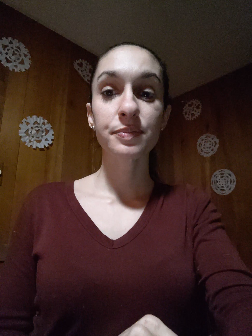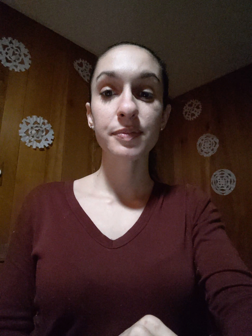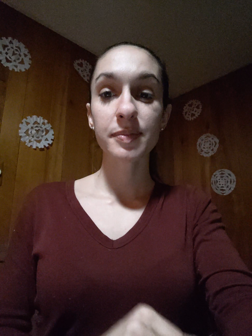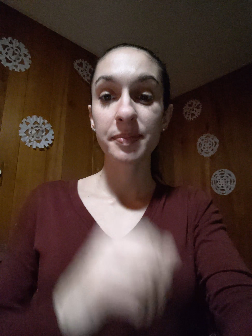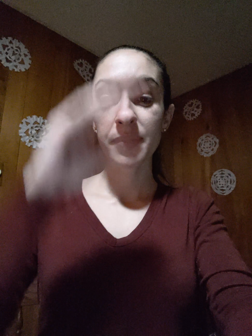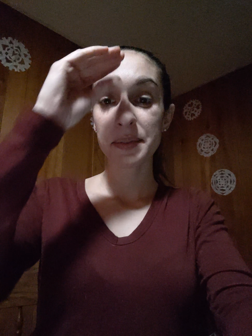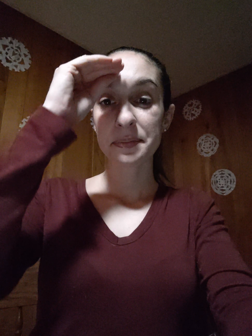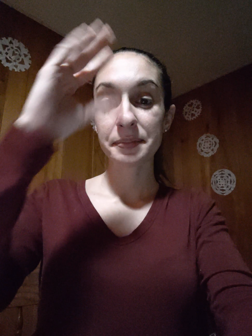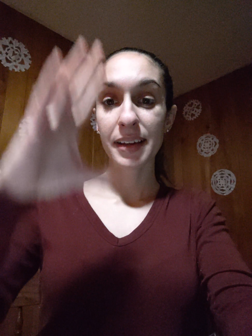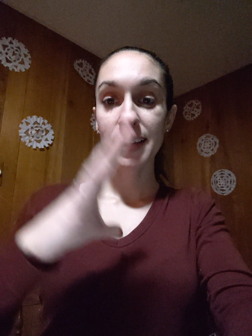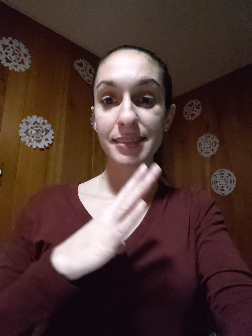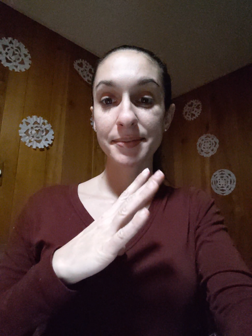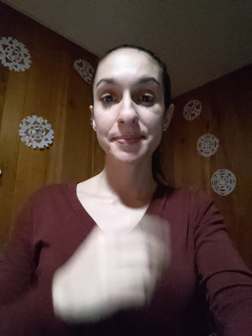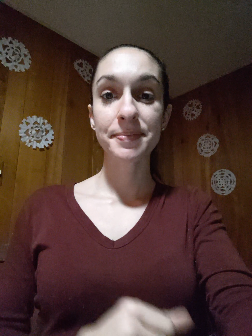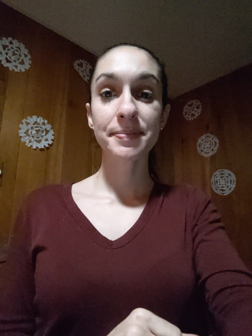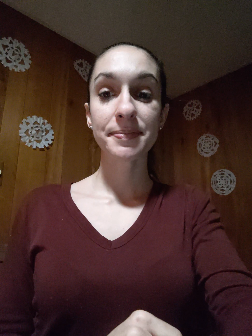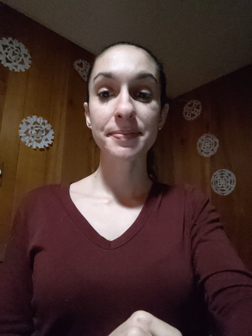man